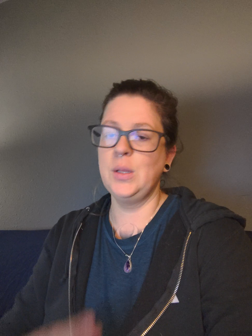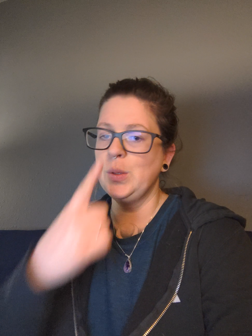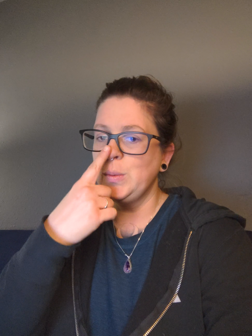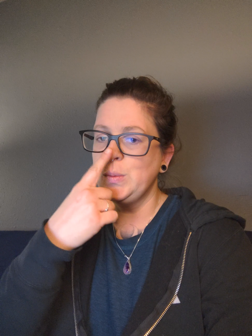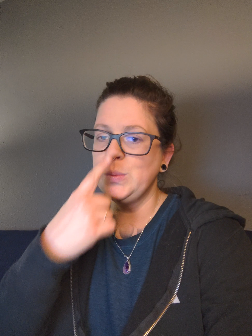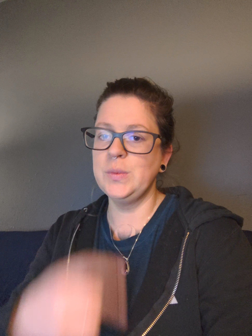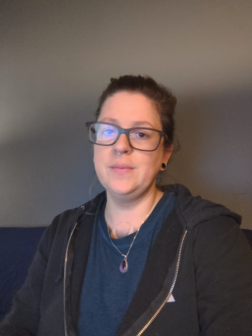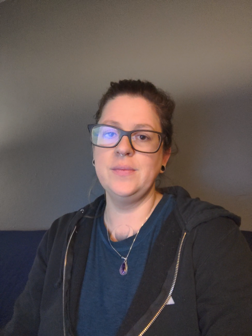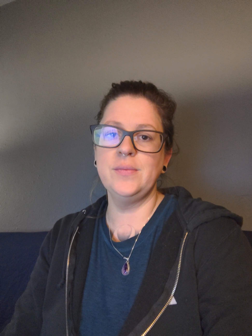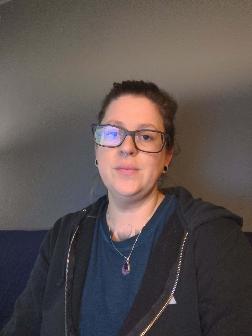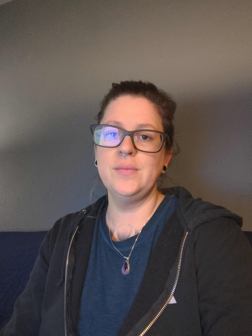nose